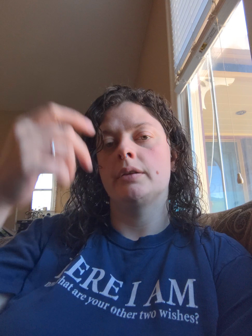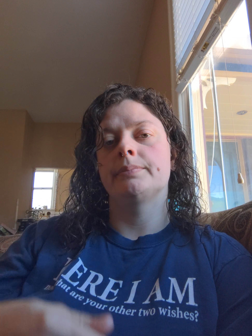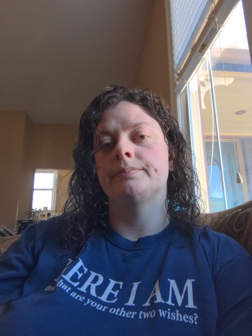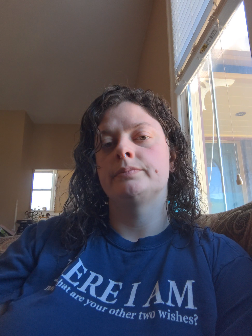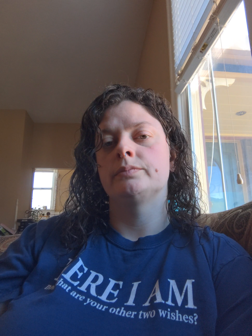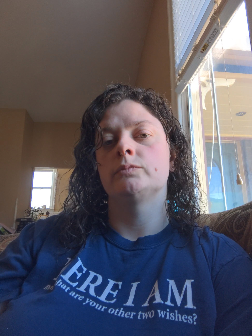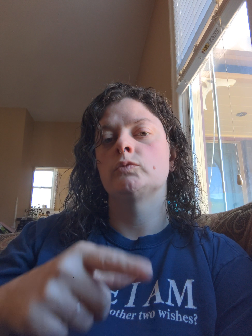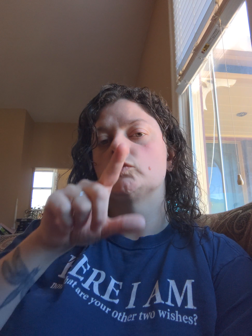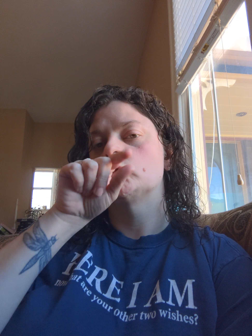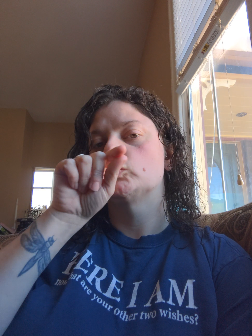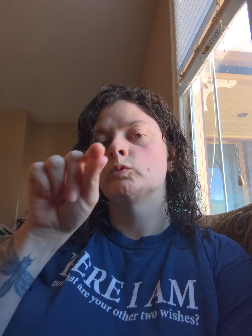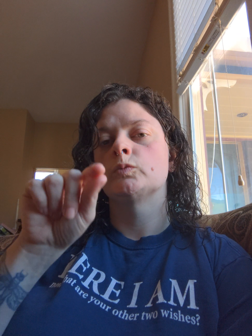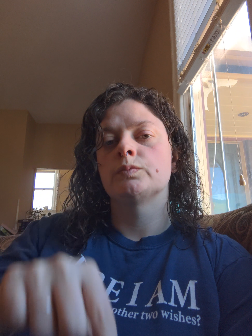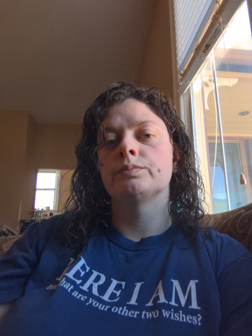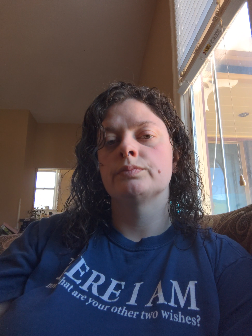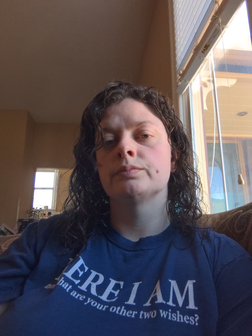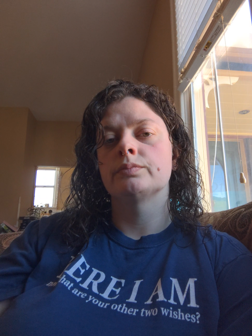goose